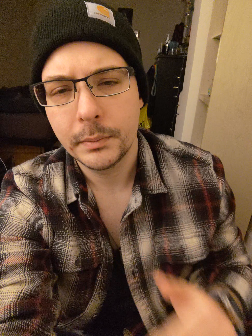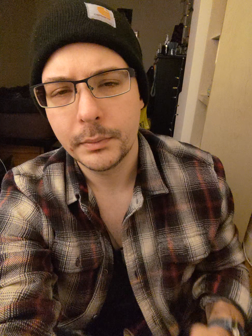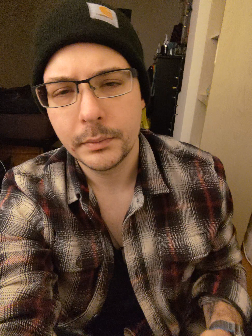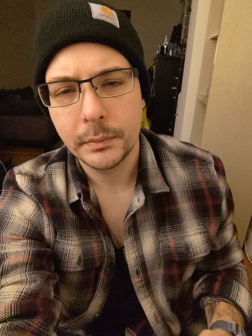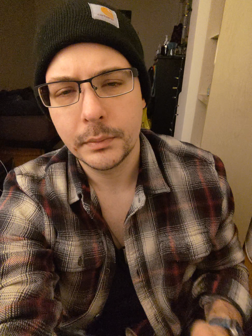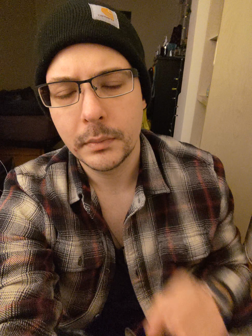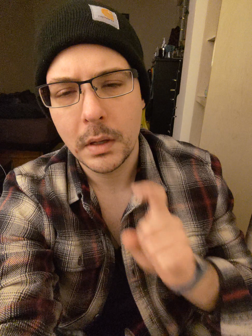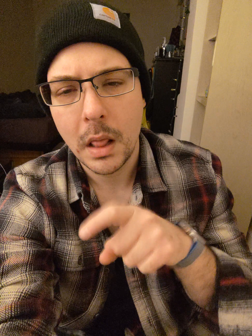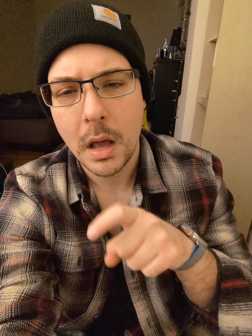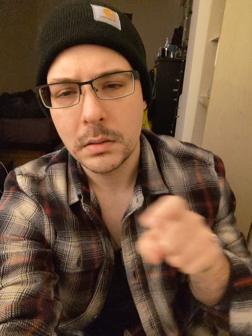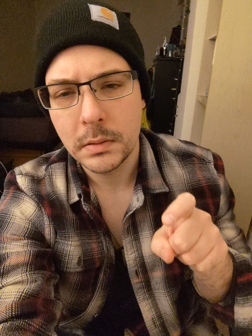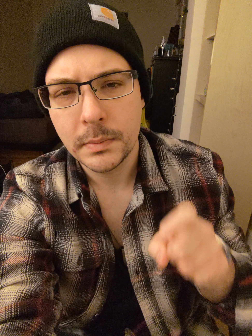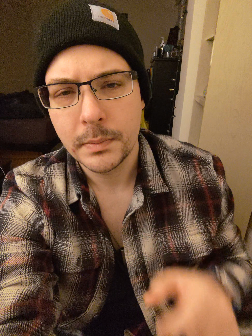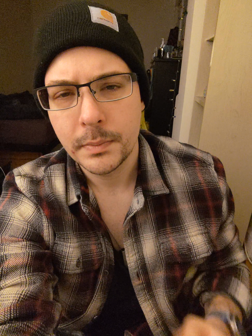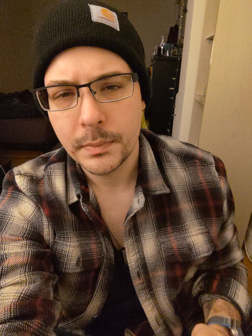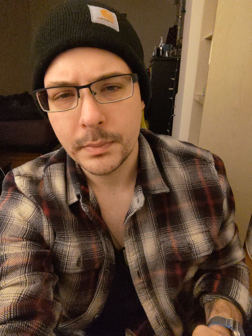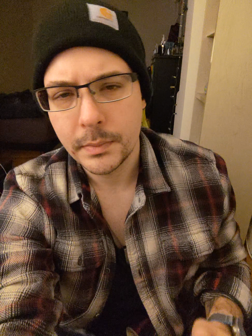closet